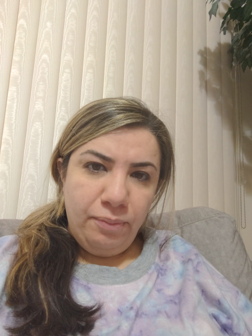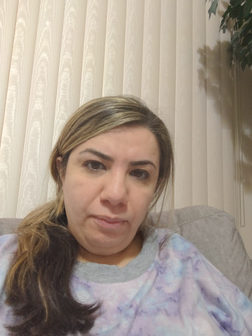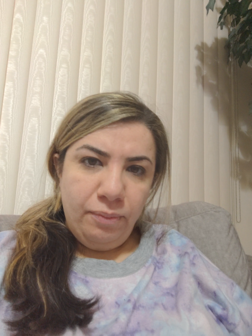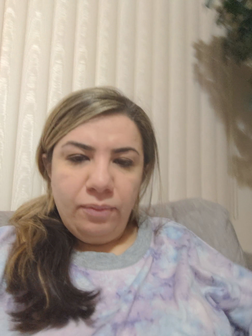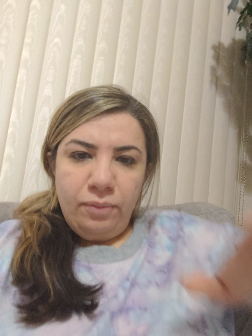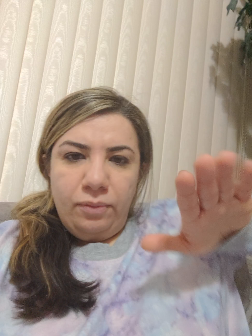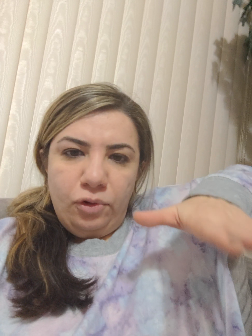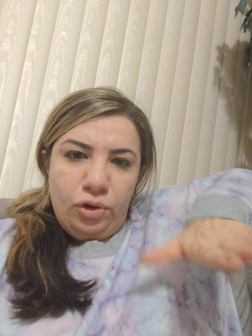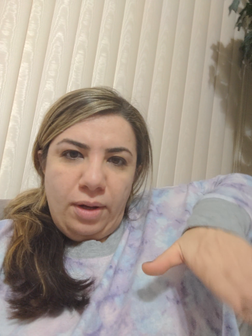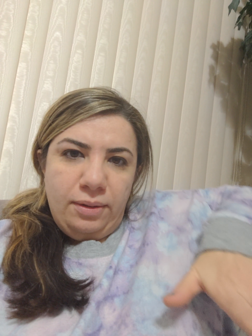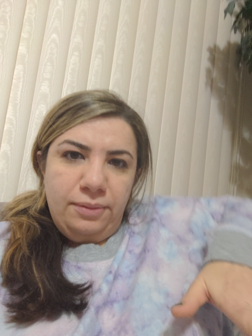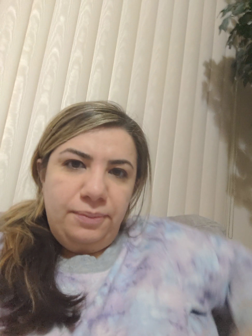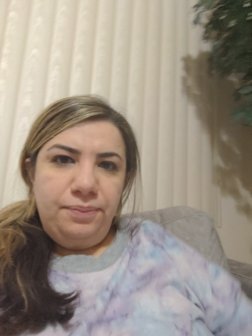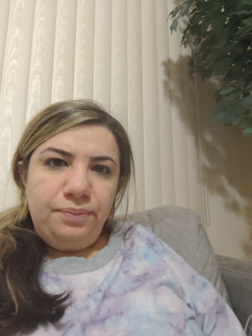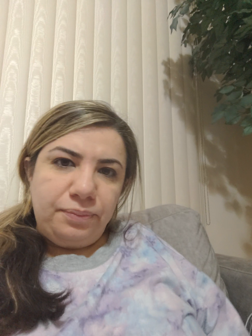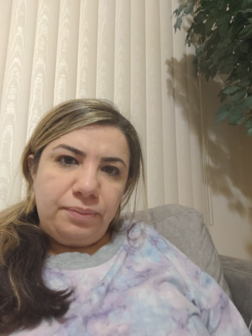child